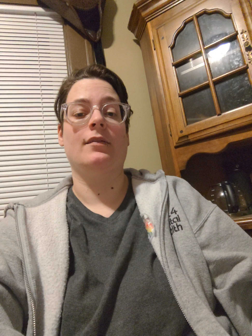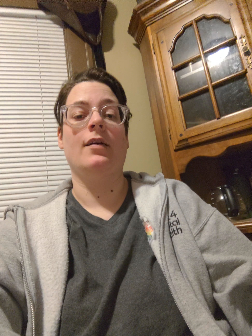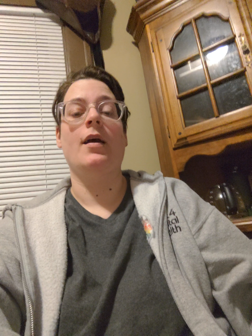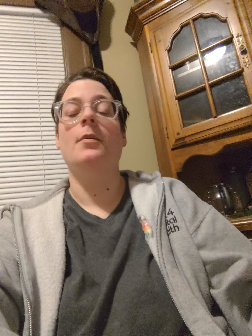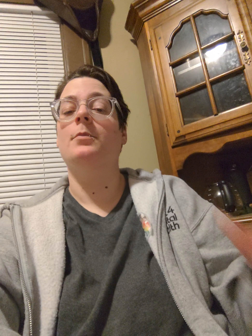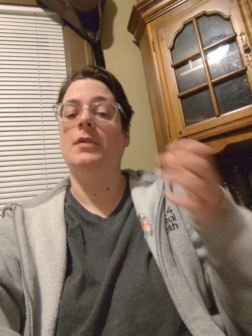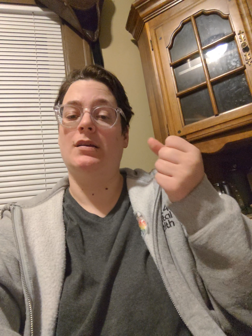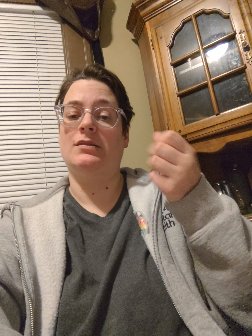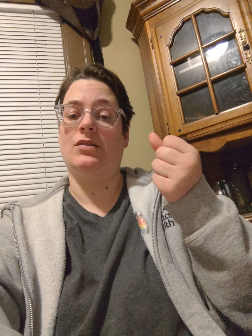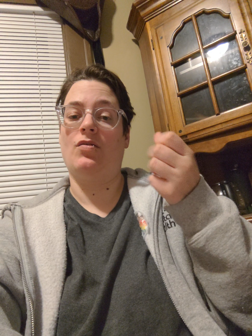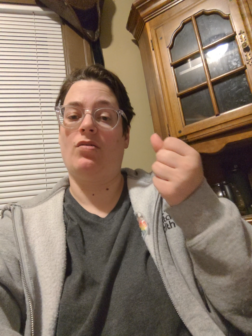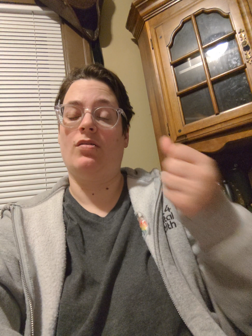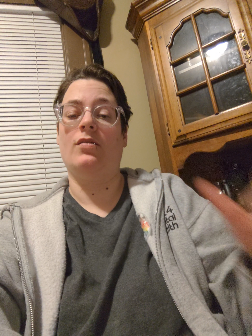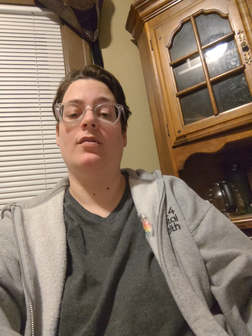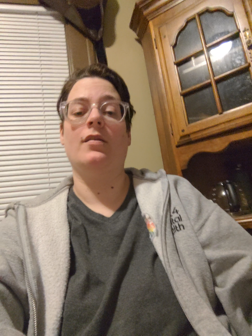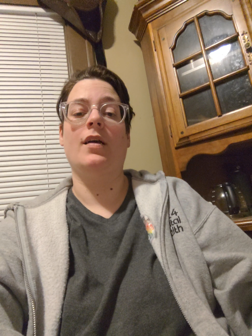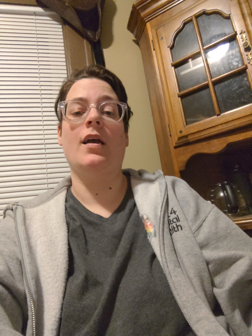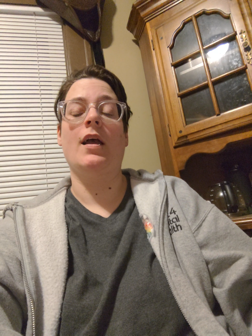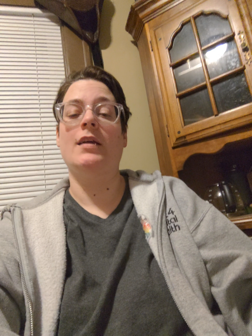milk